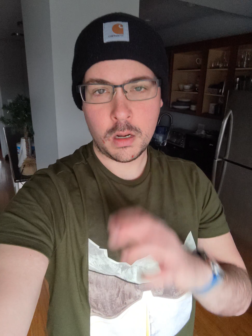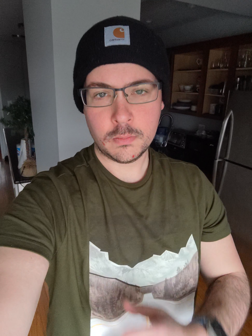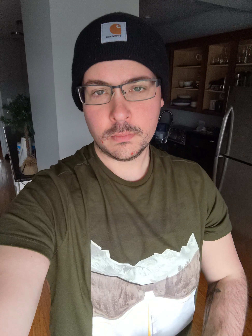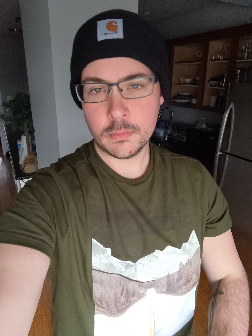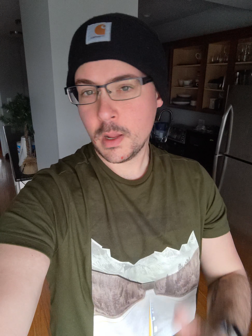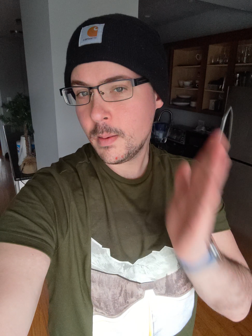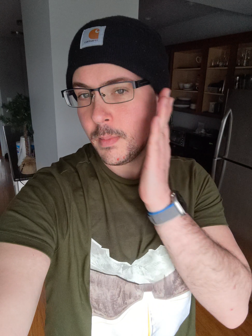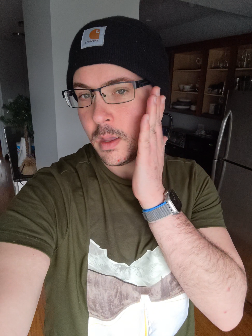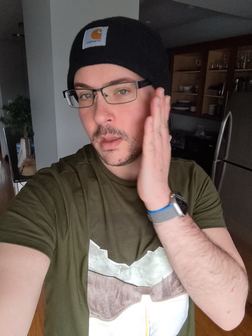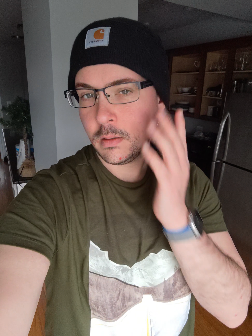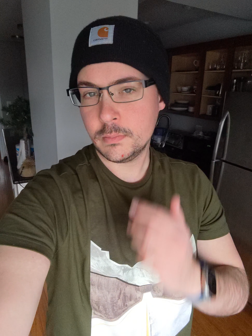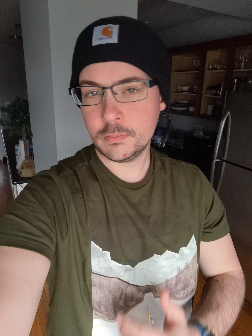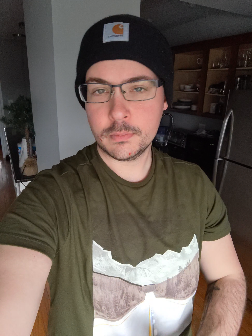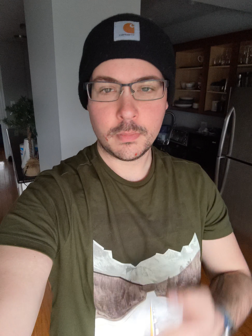bed